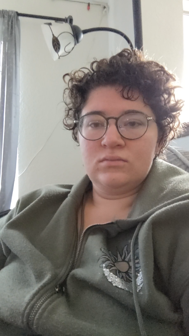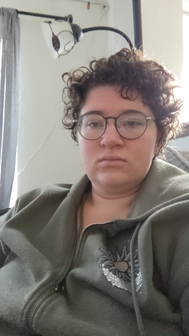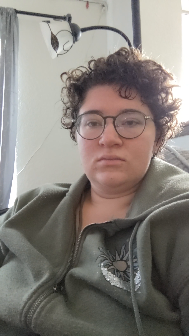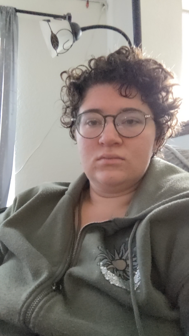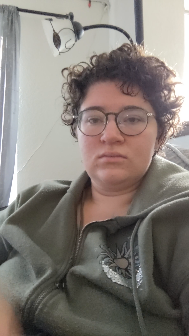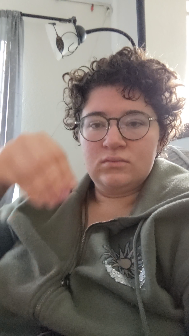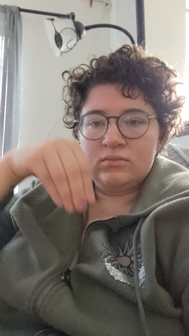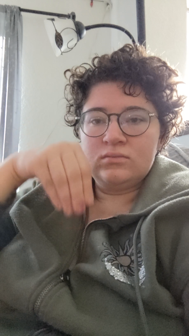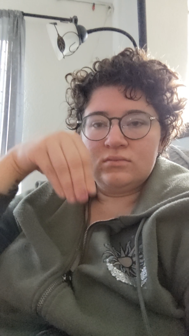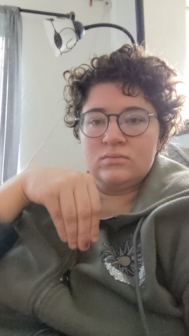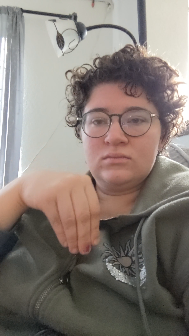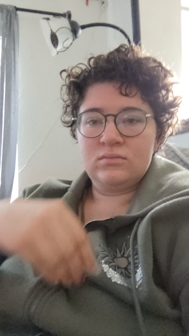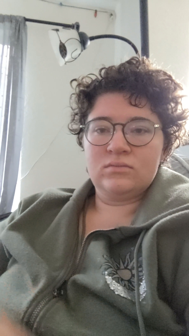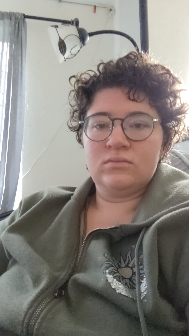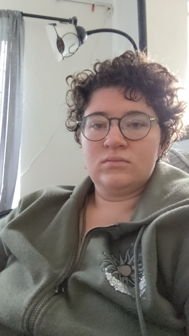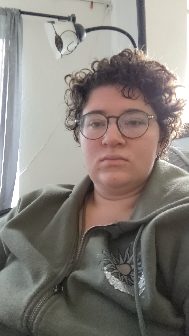inside